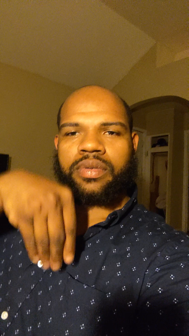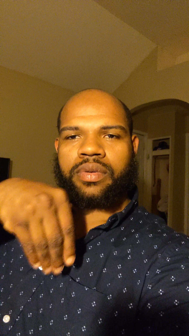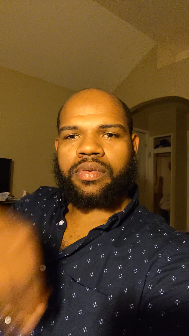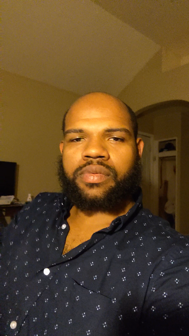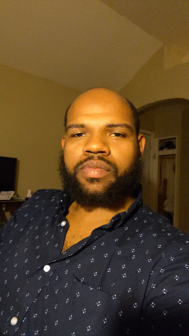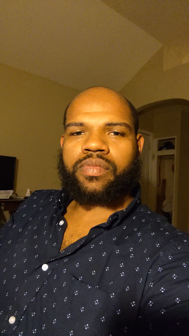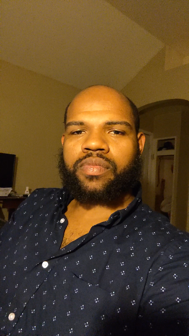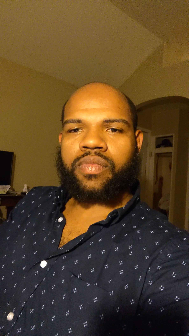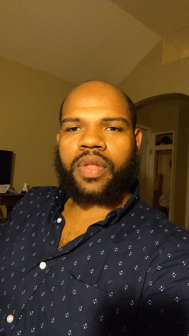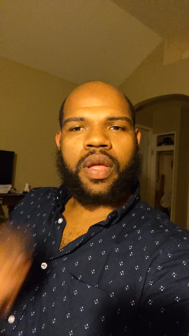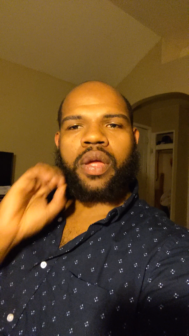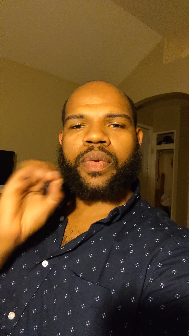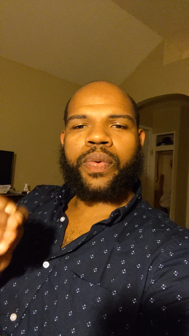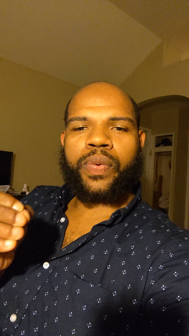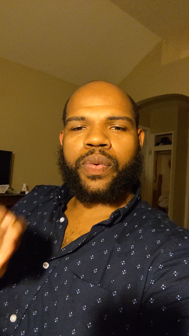none